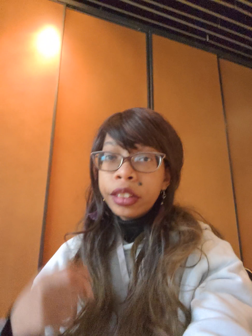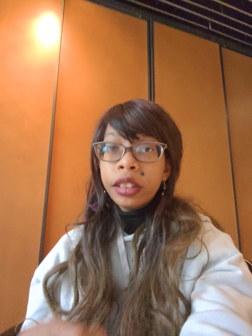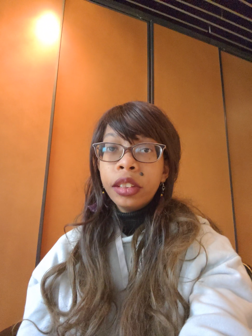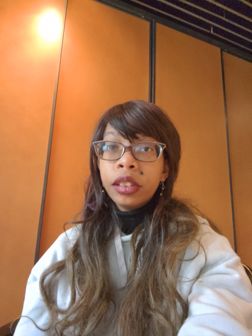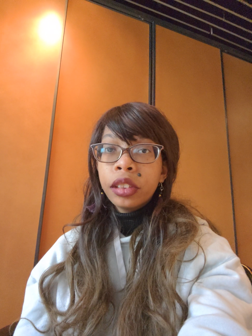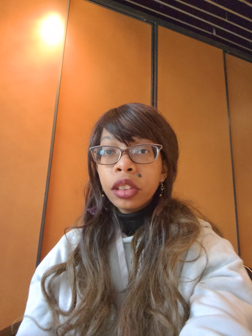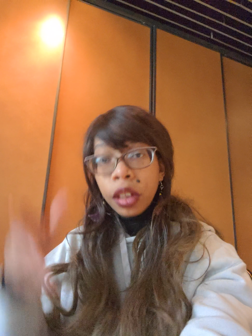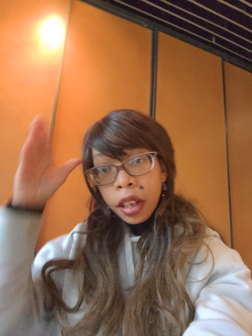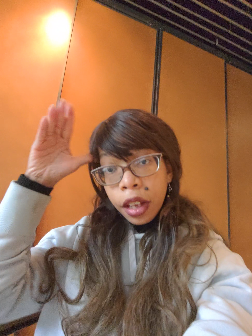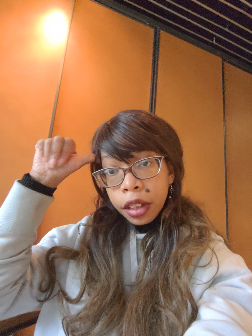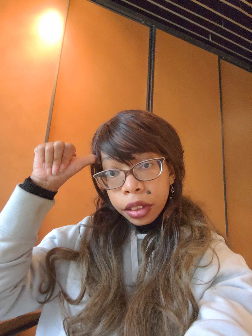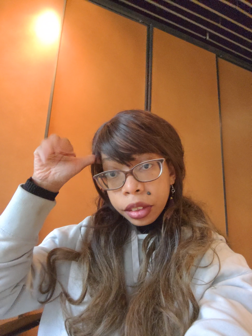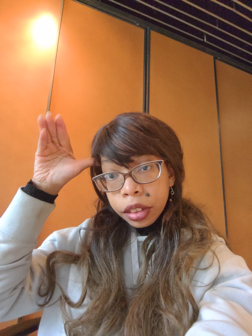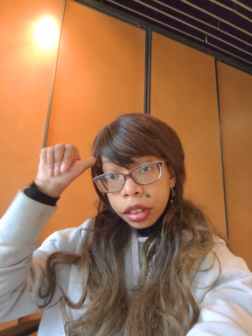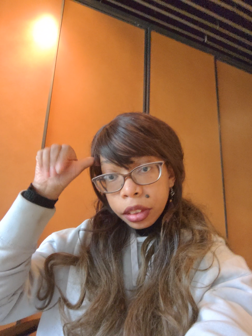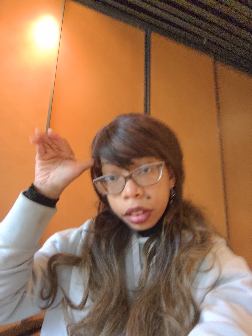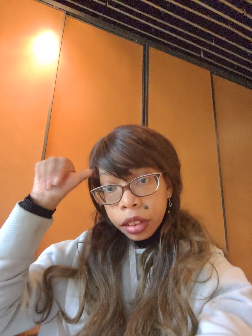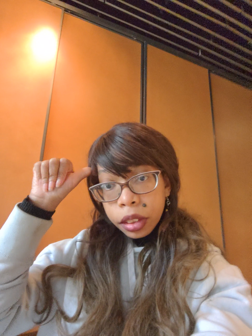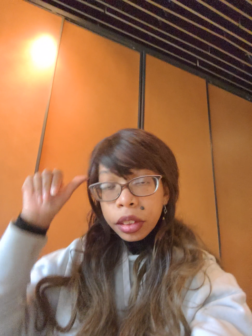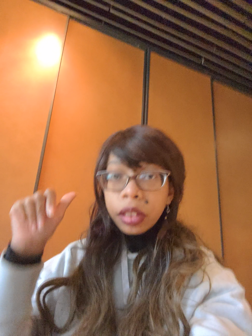donkey